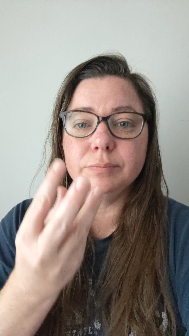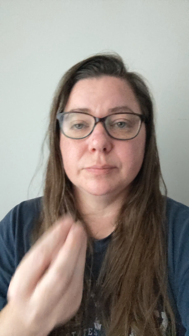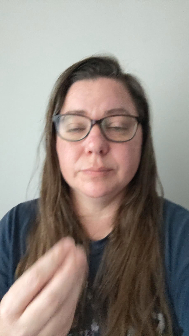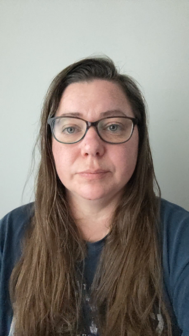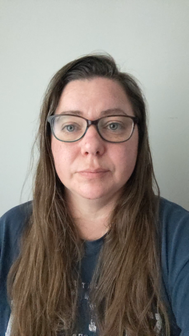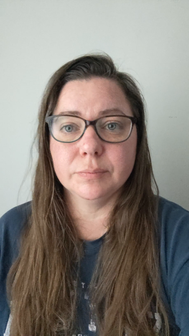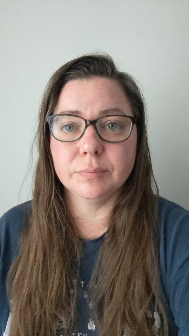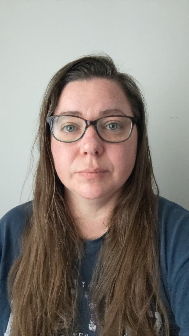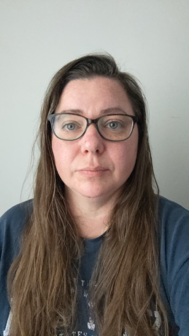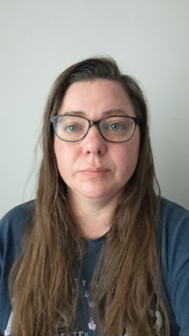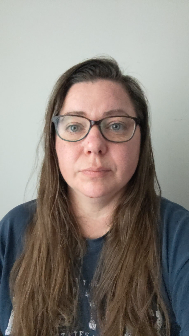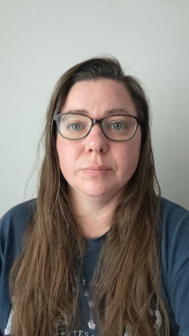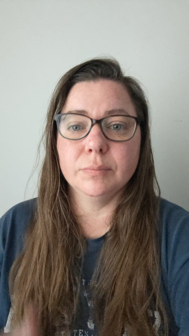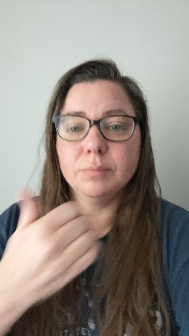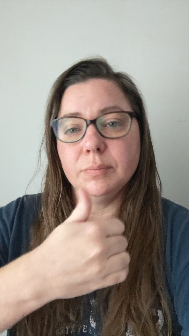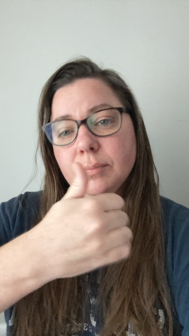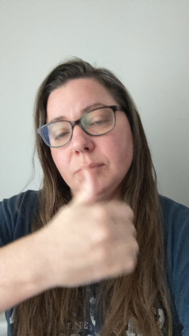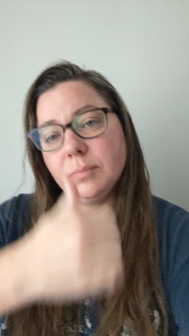help